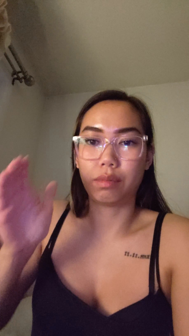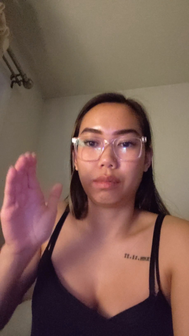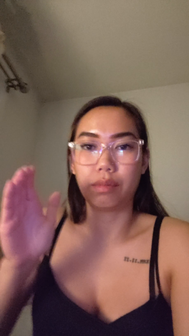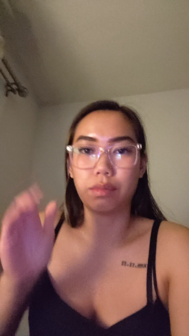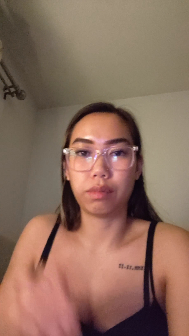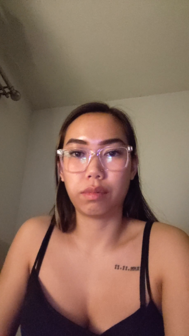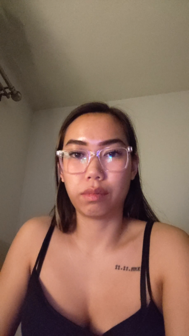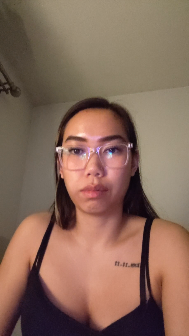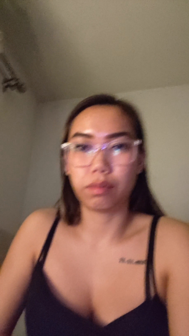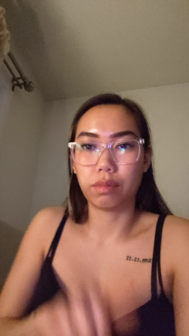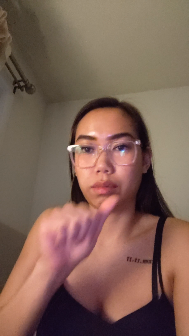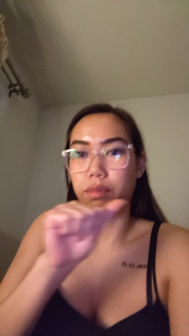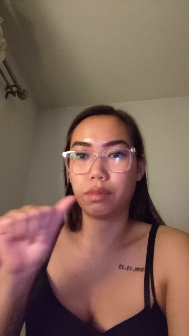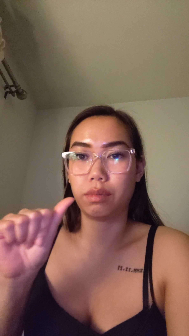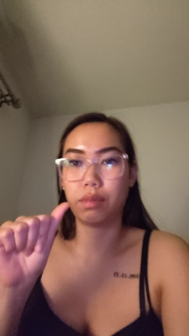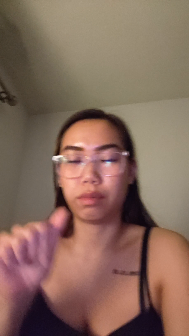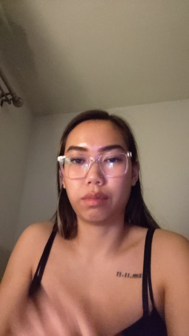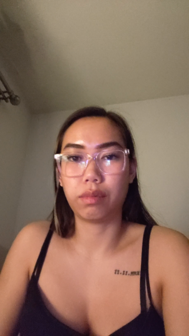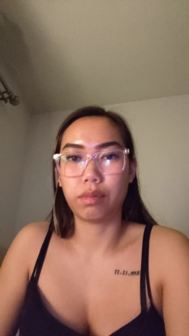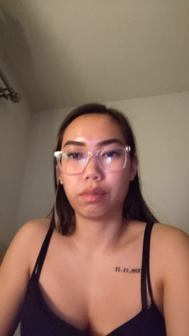a